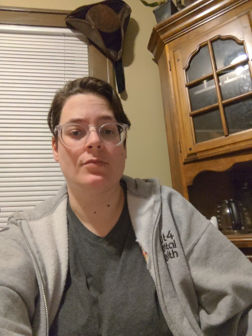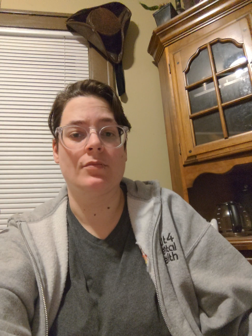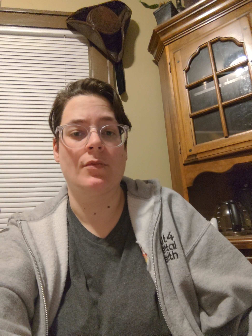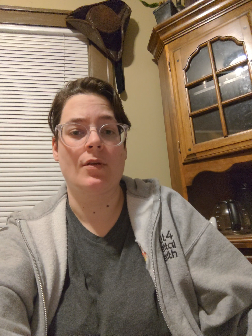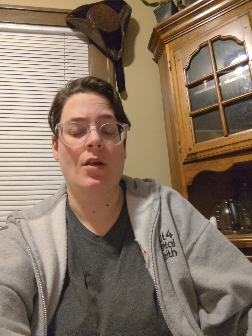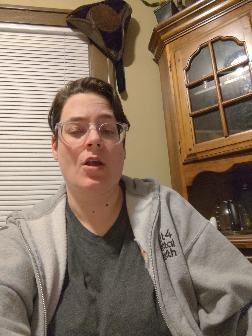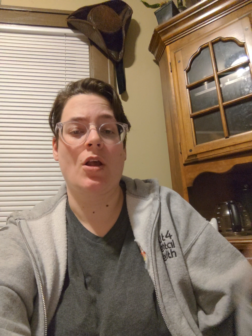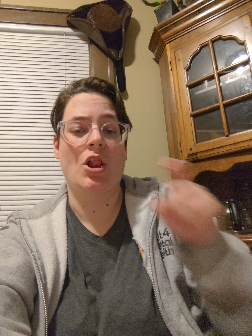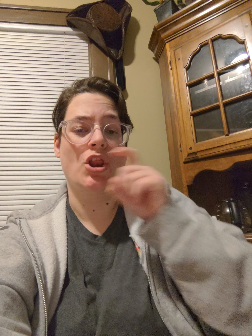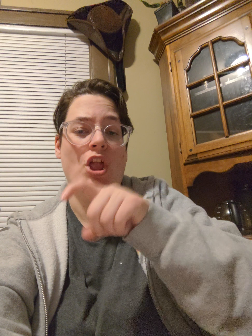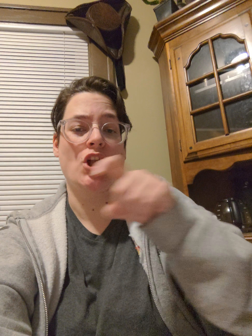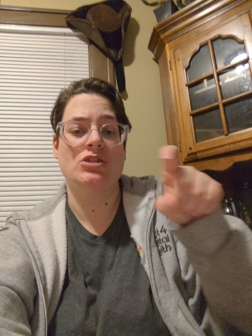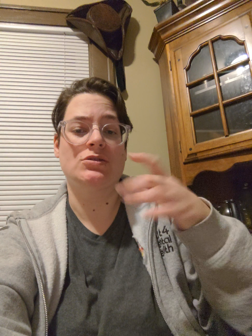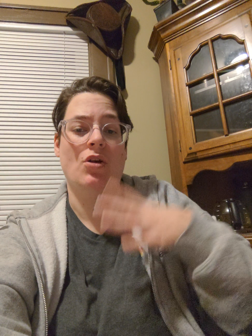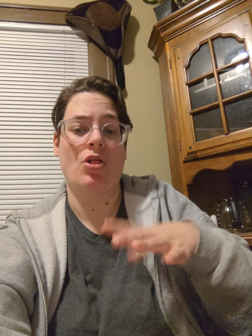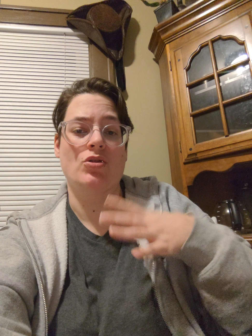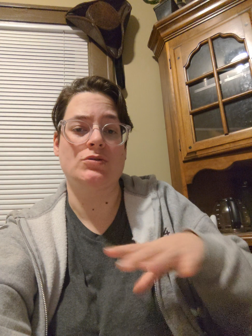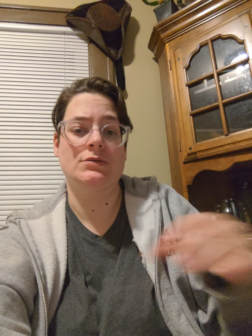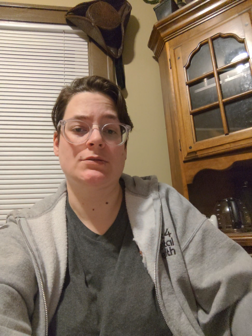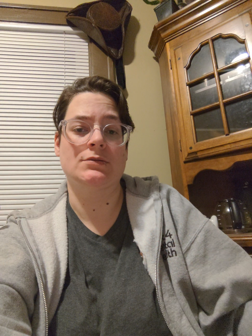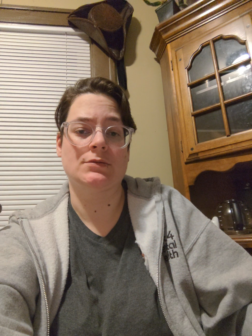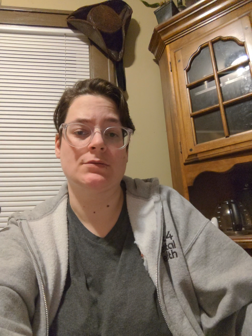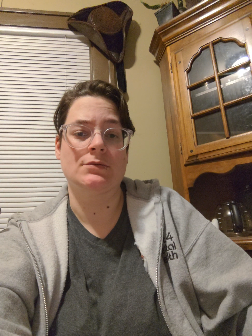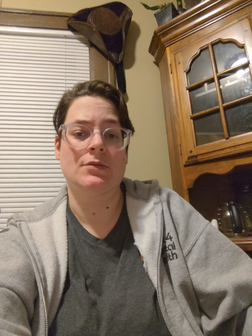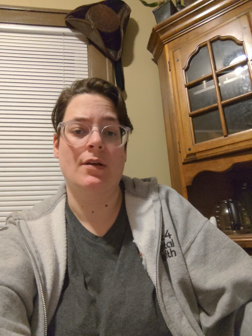closet